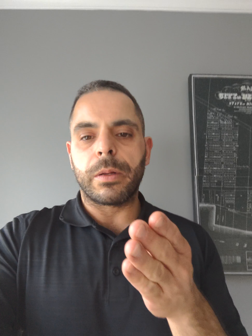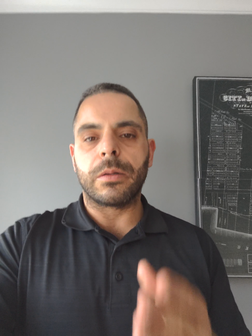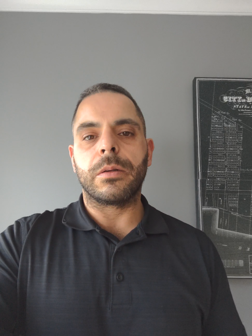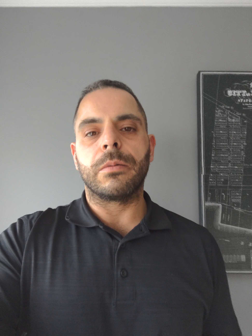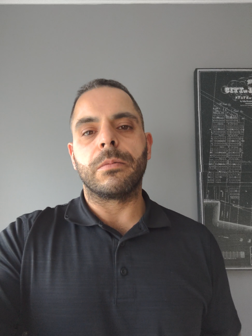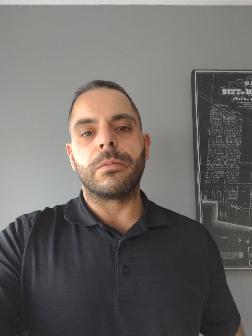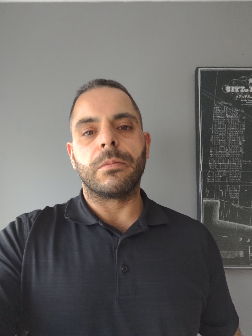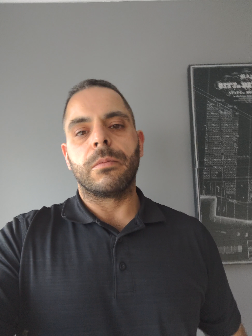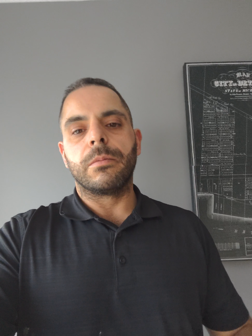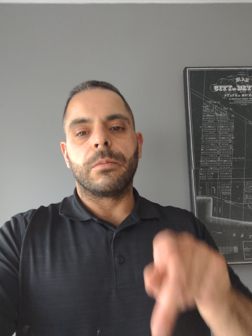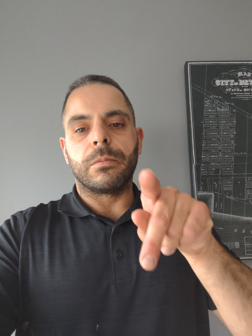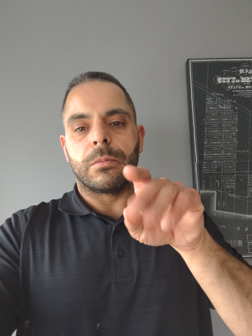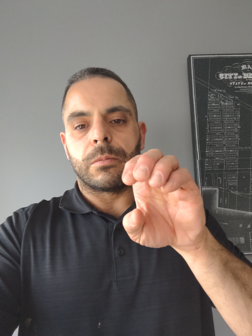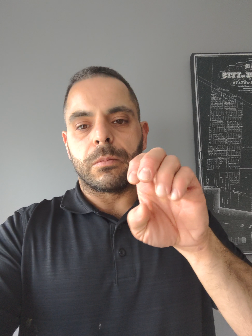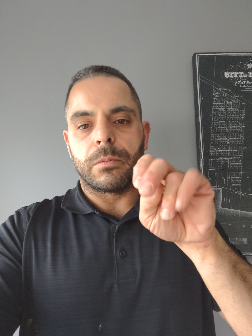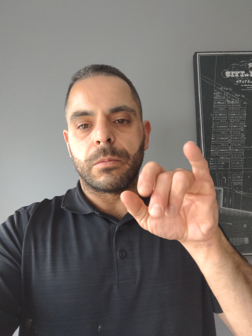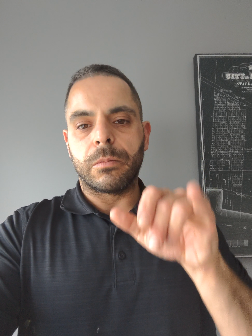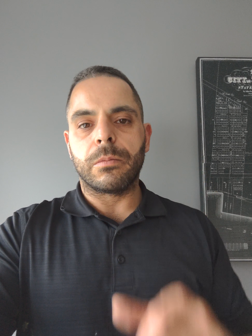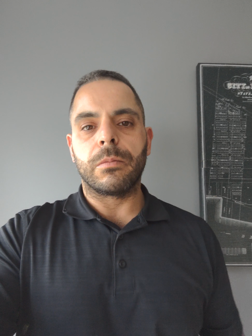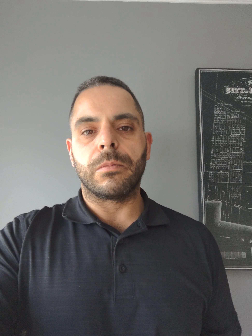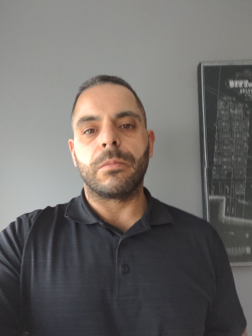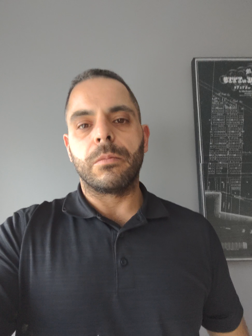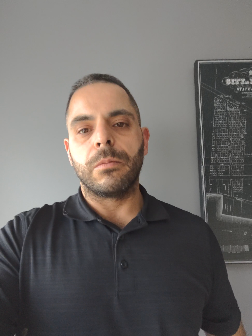penny